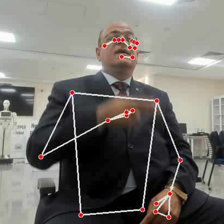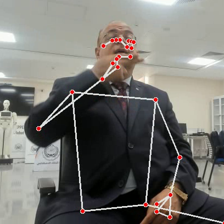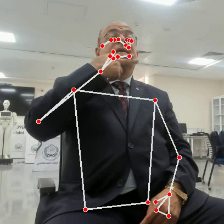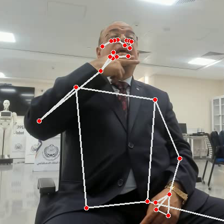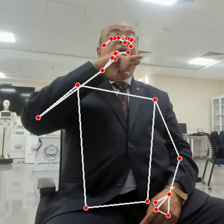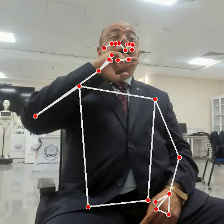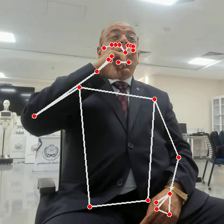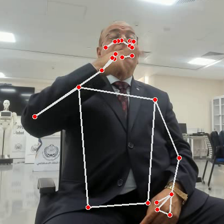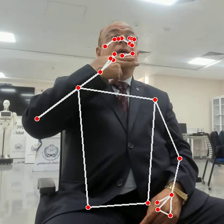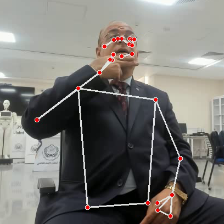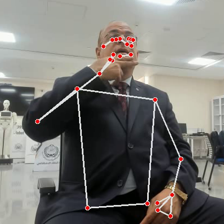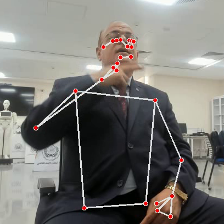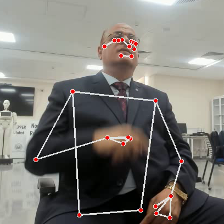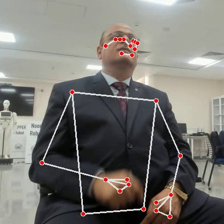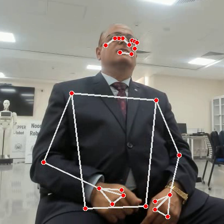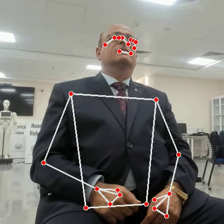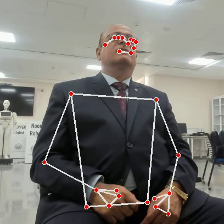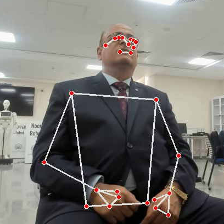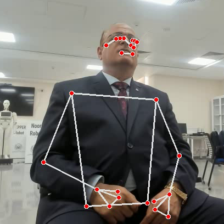kdab